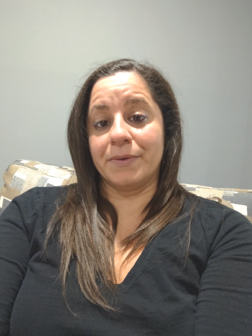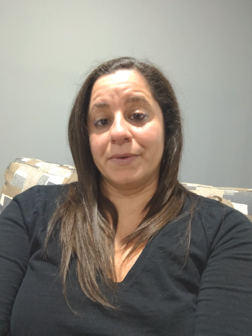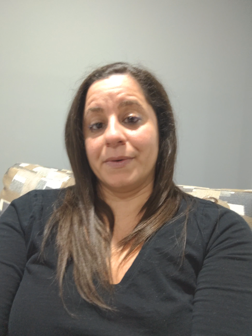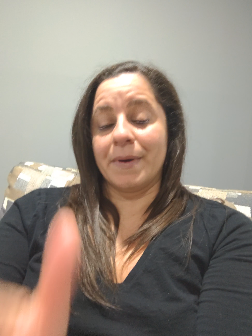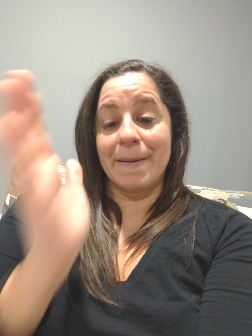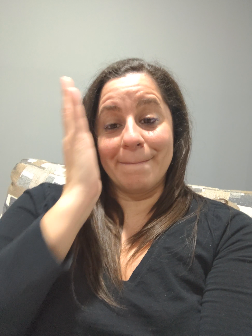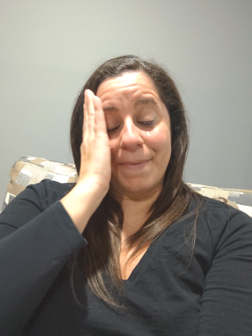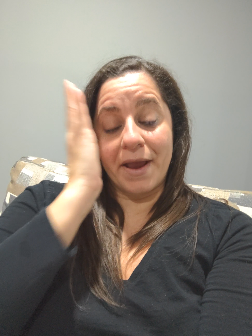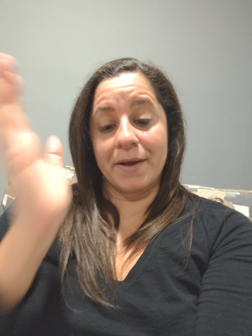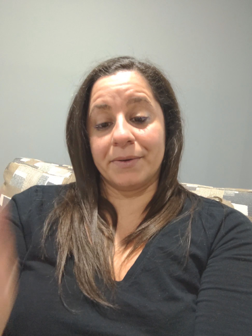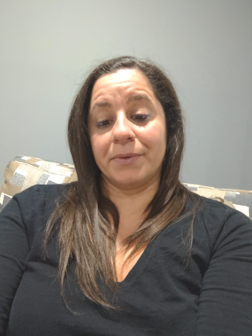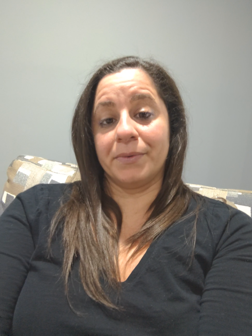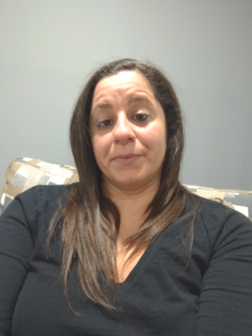bed